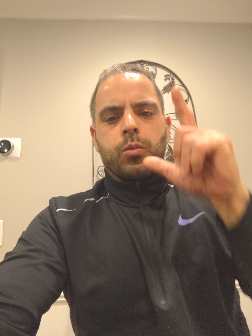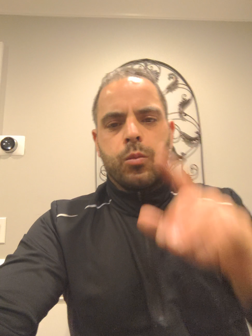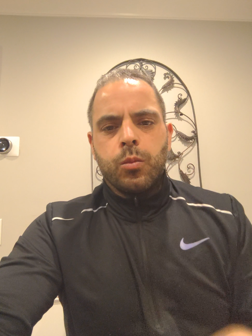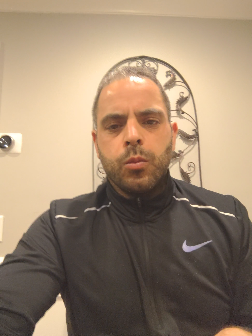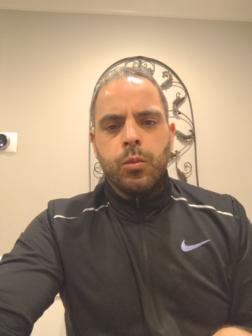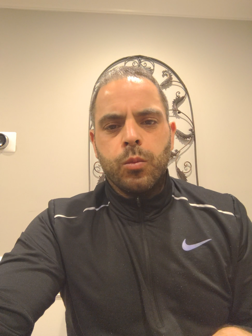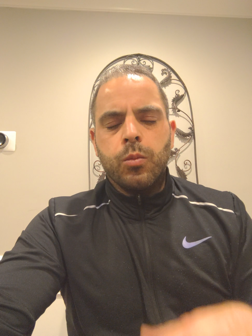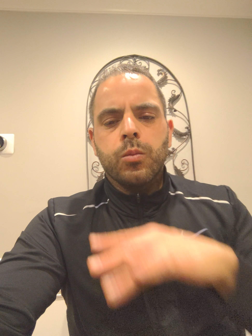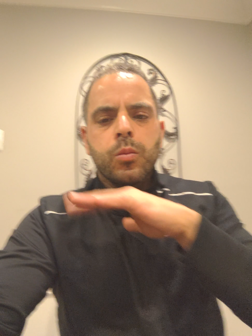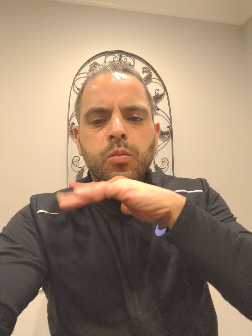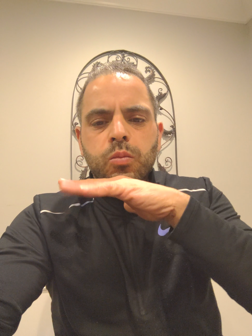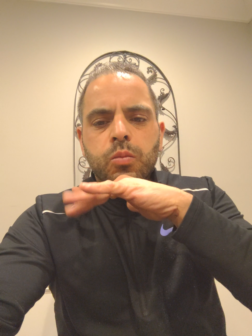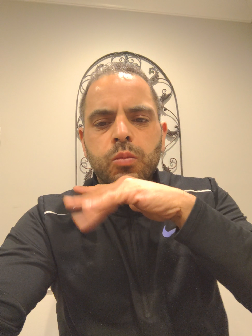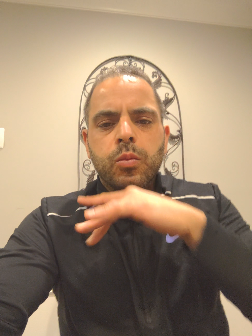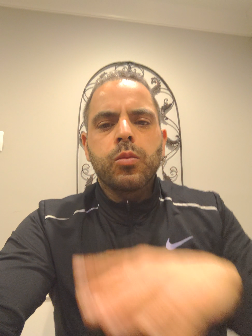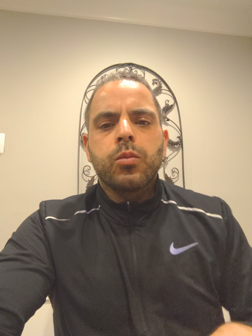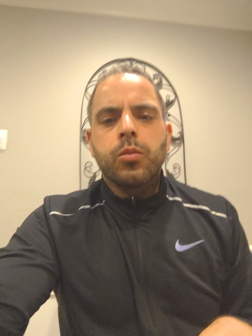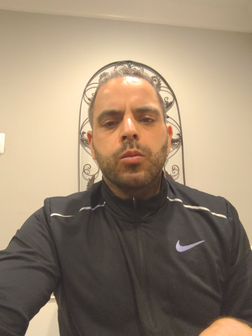dirty